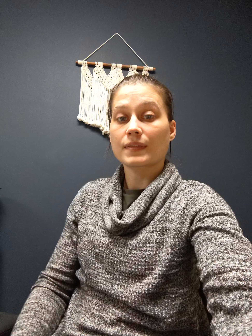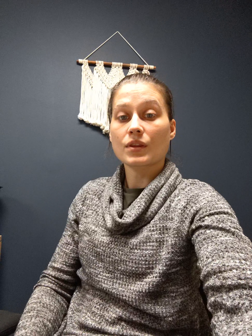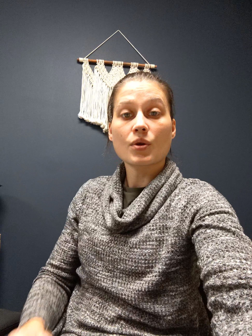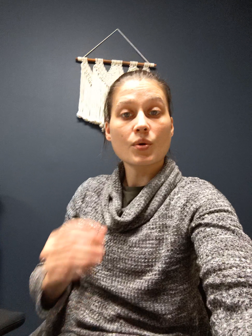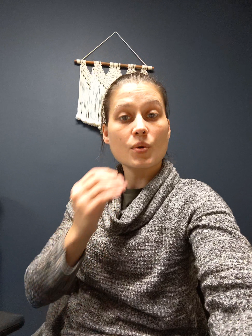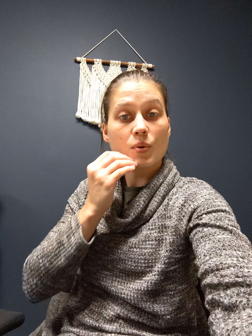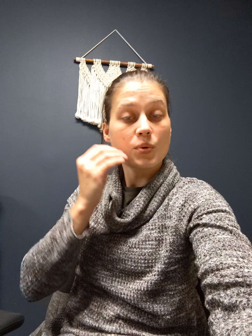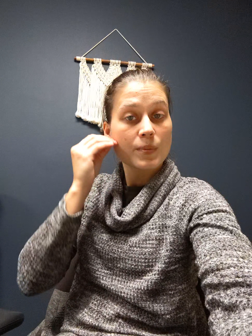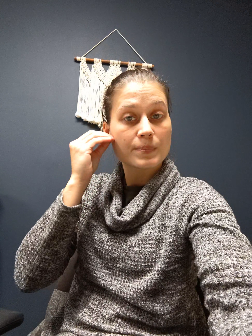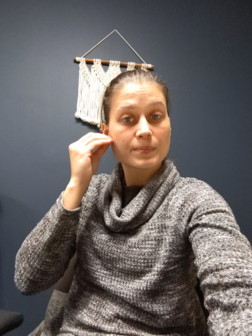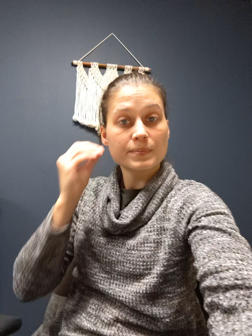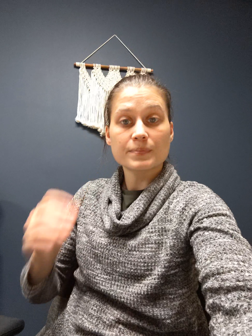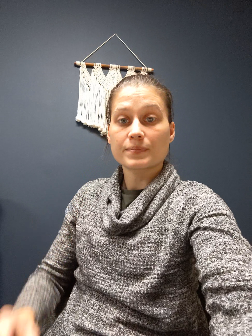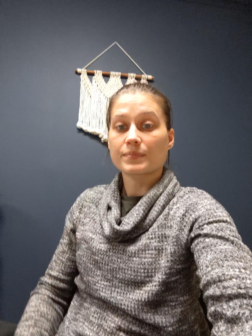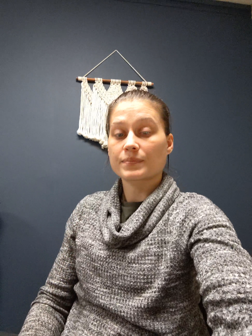home